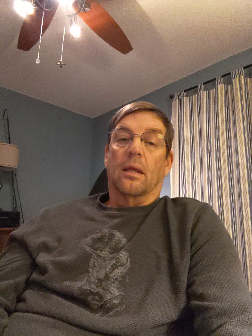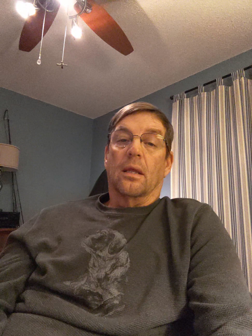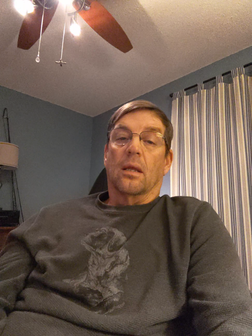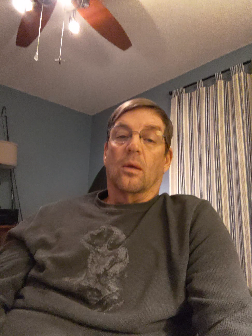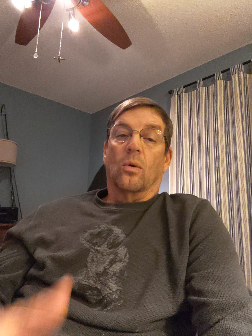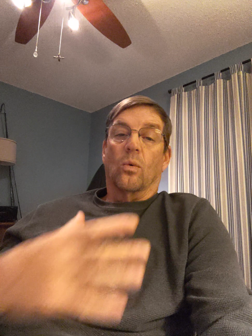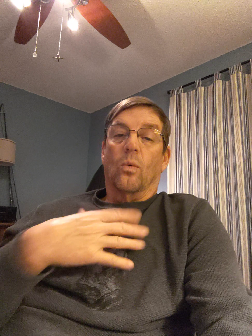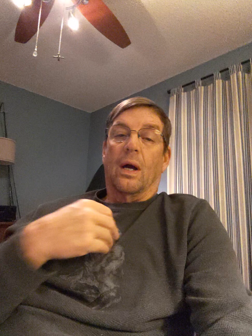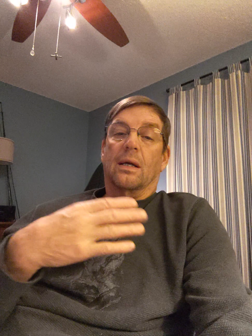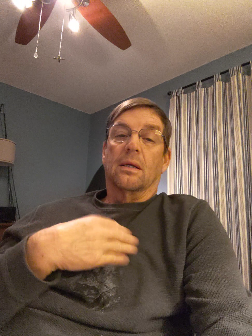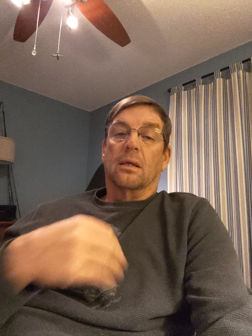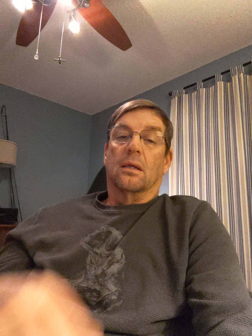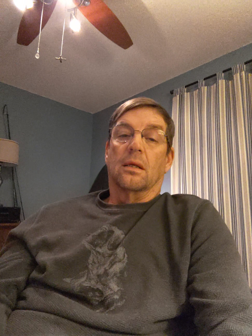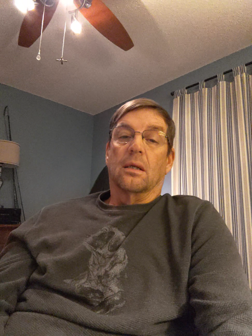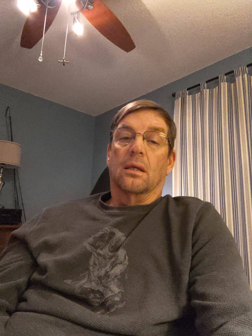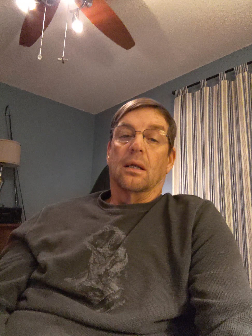white